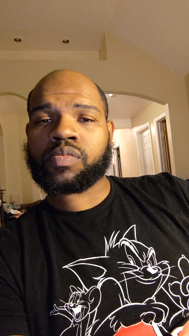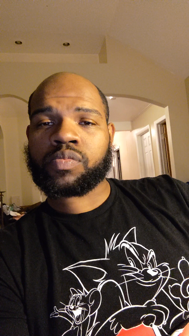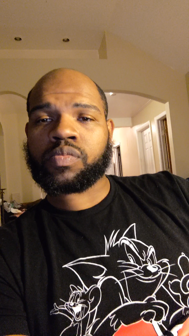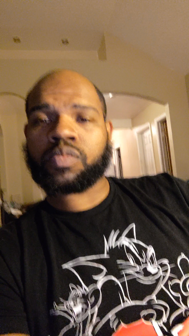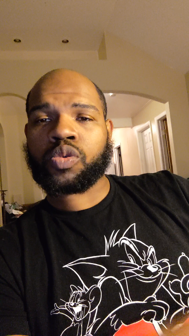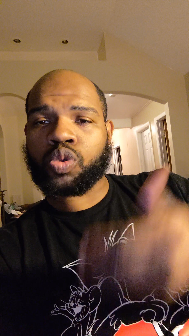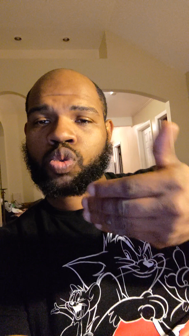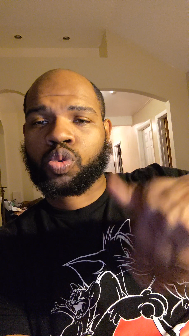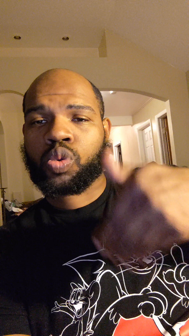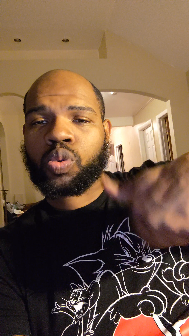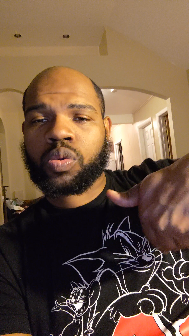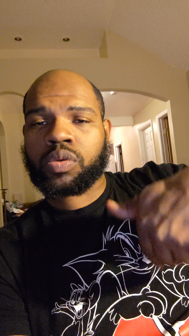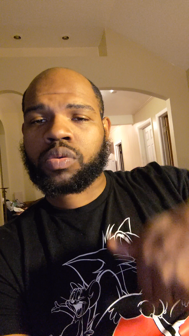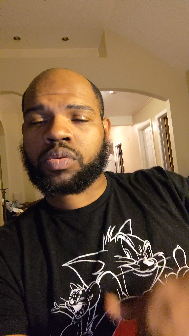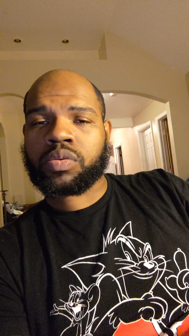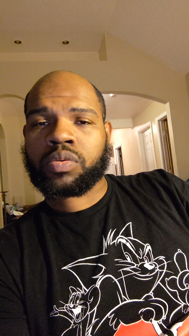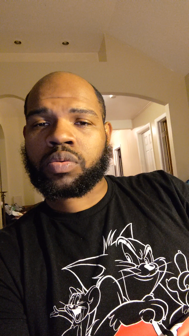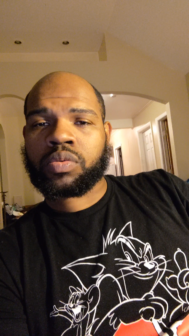shorts